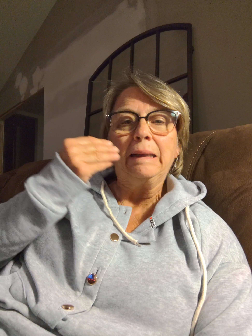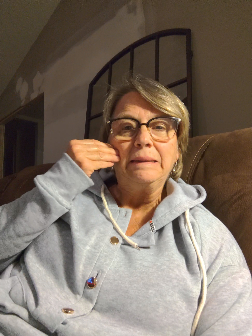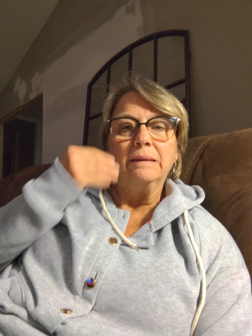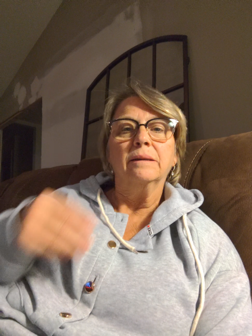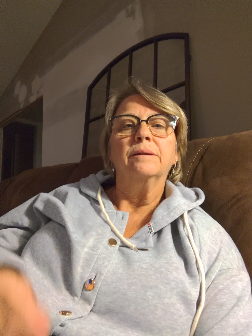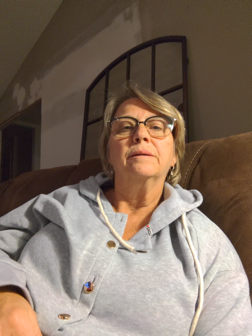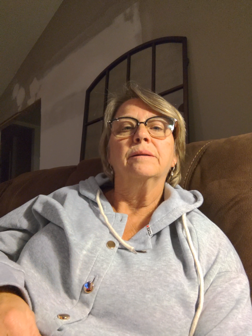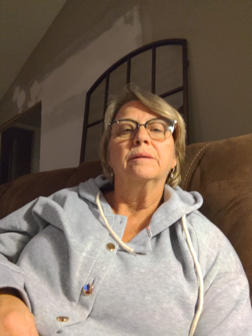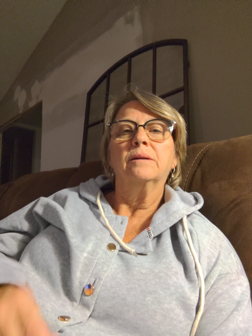kiss